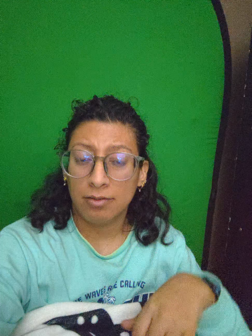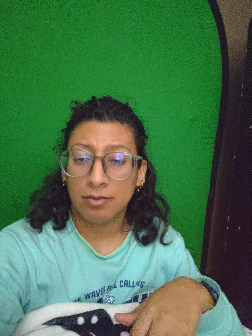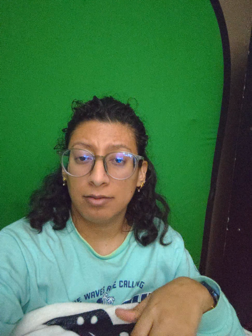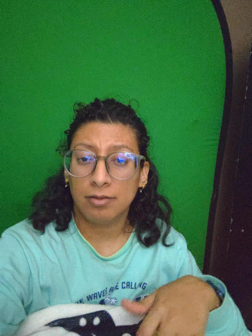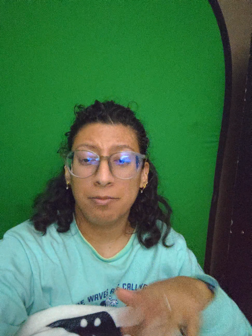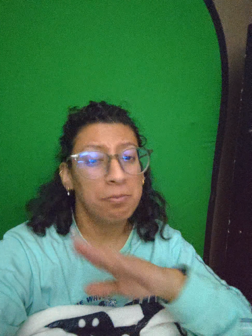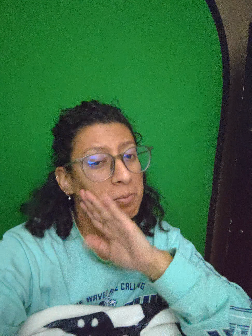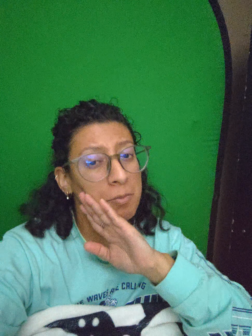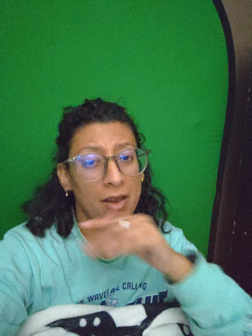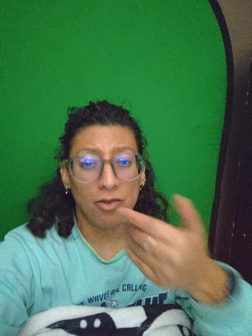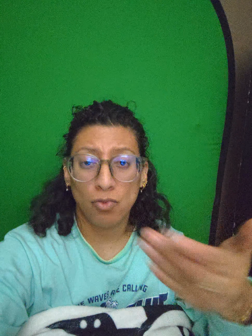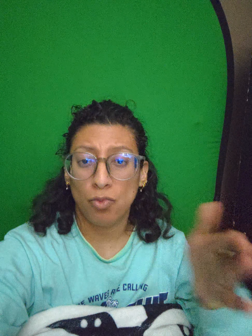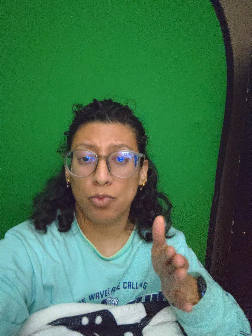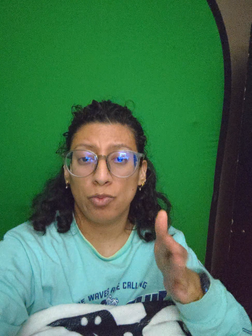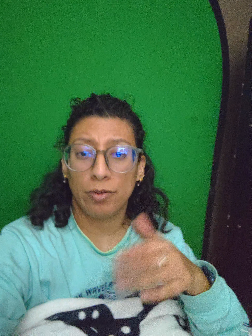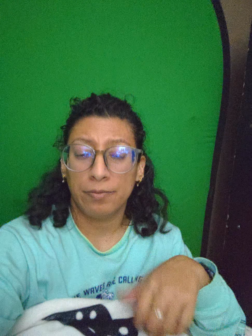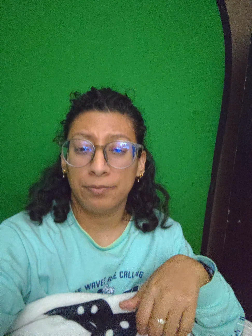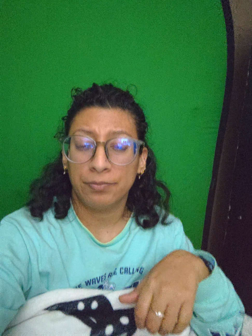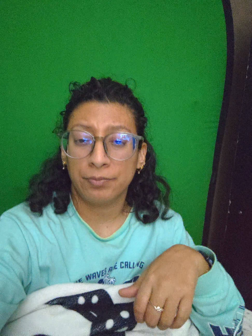bedroom